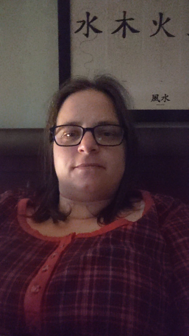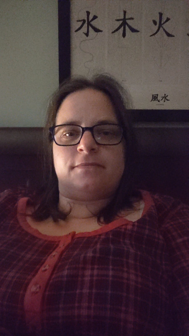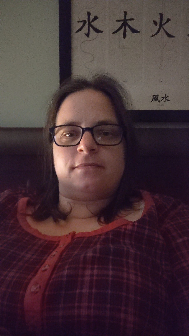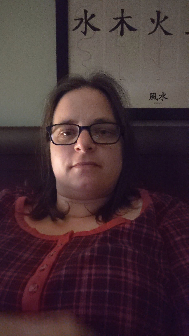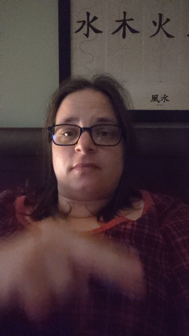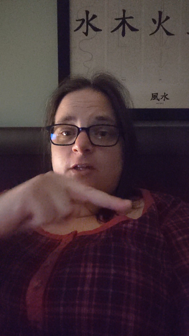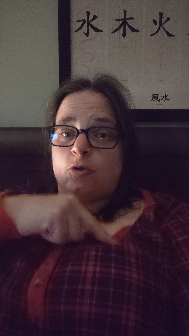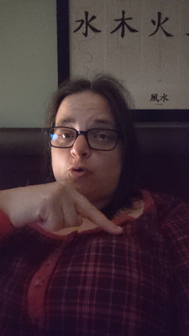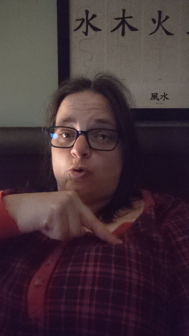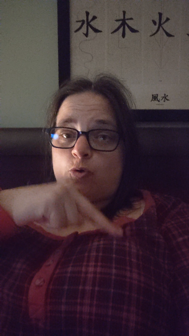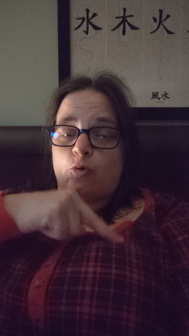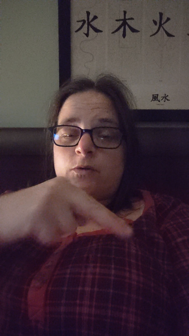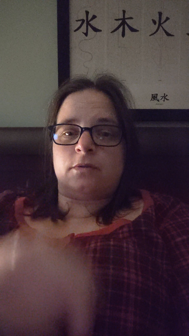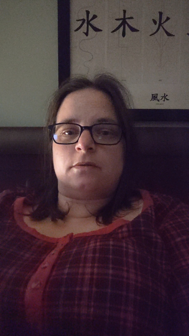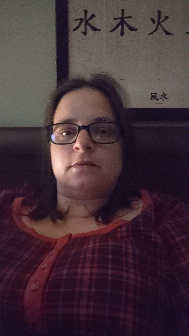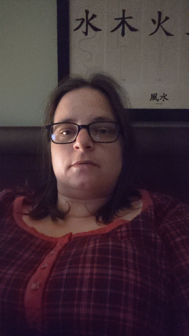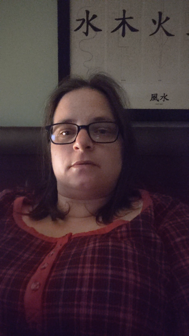nurse